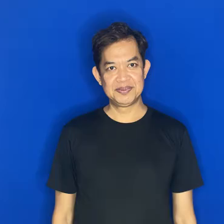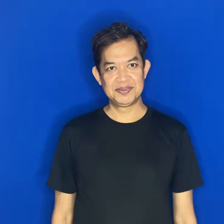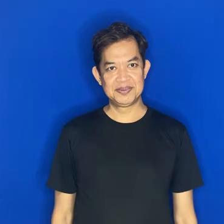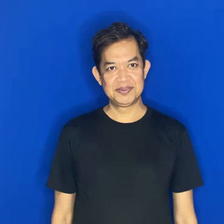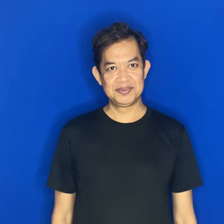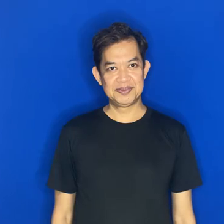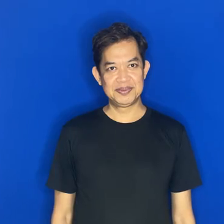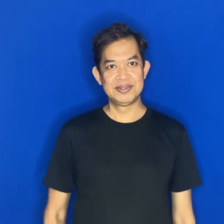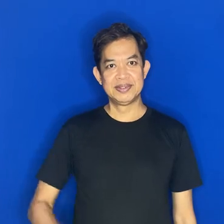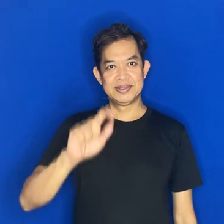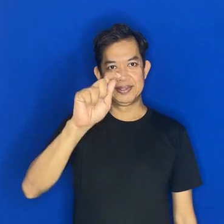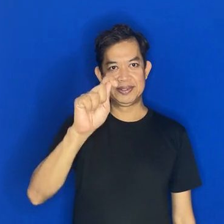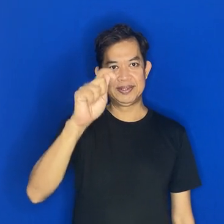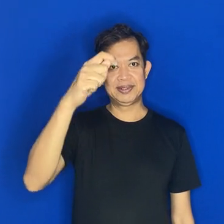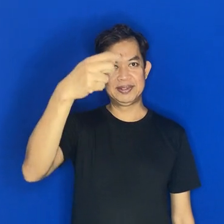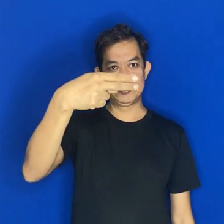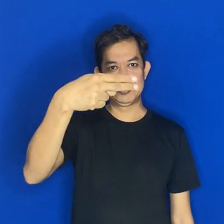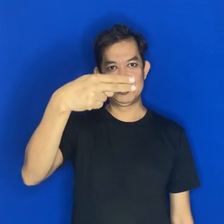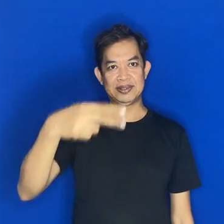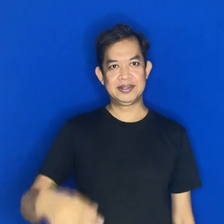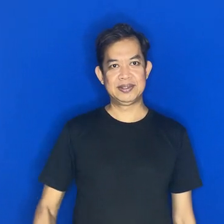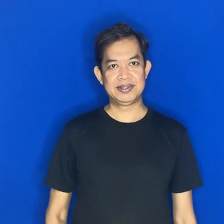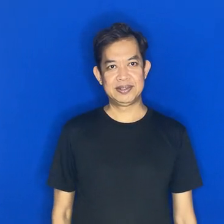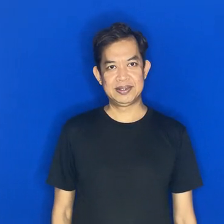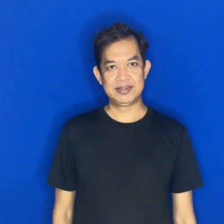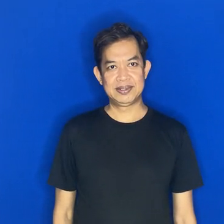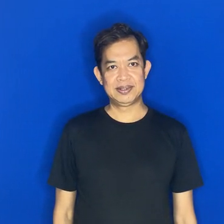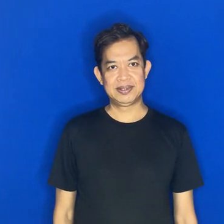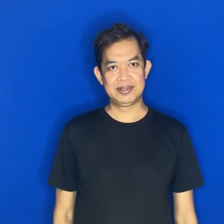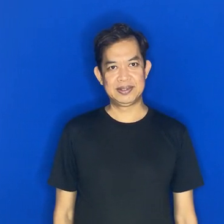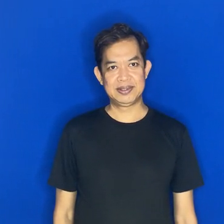thursday